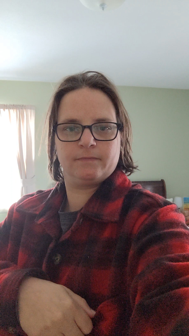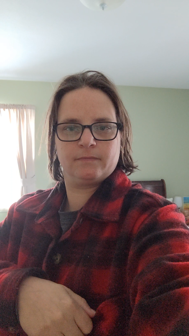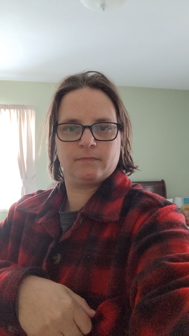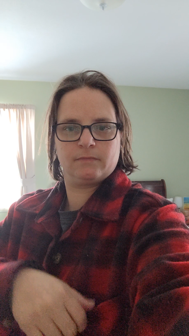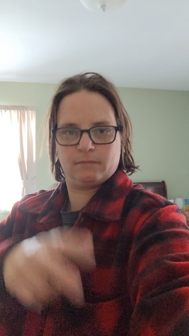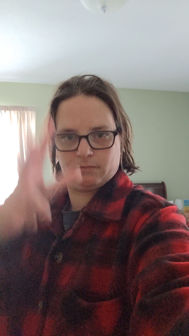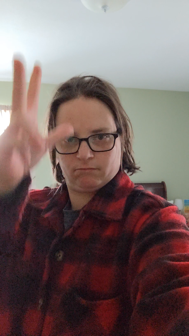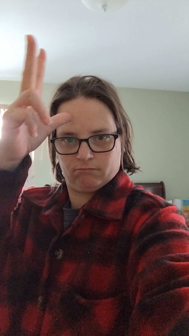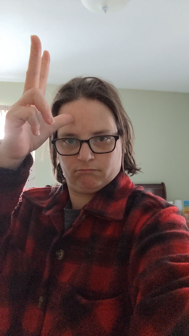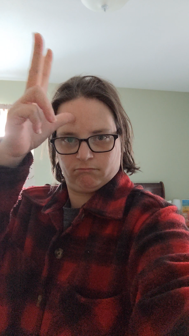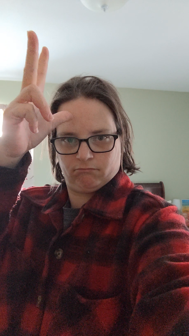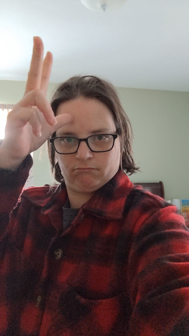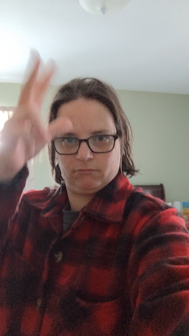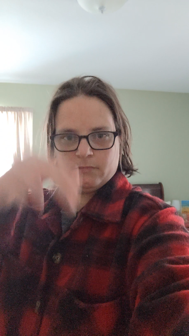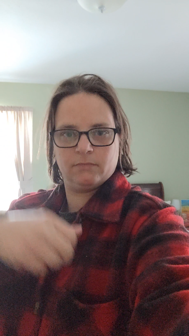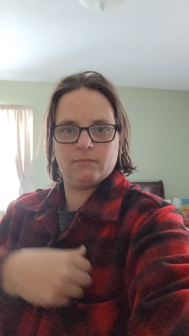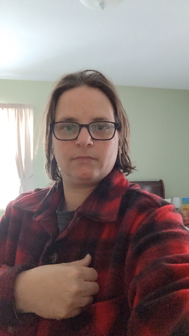rooster